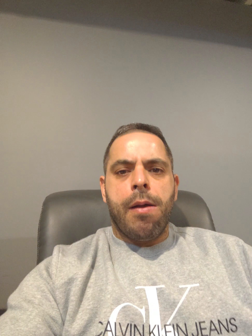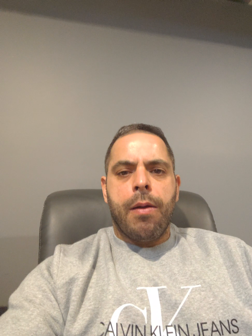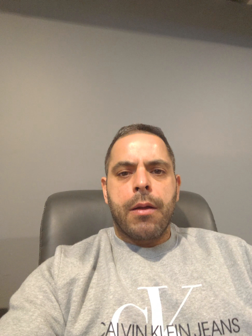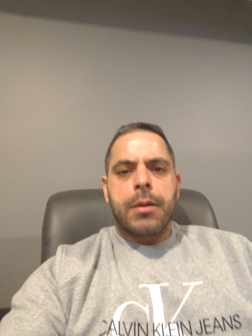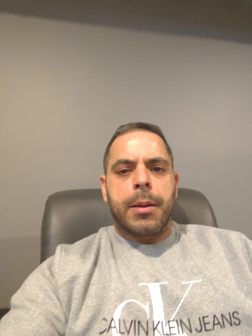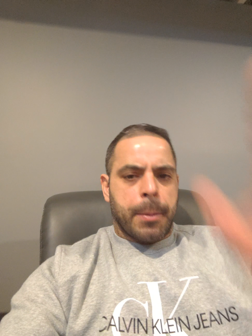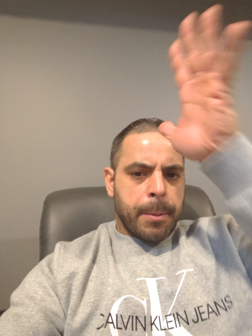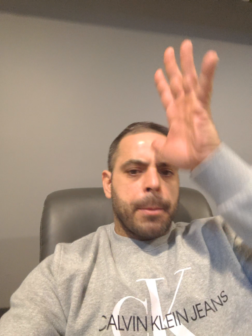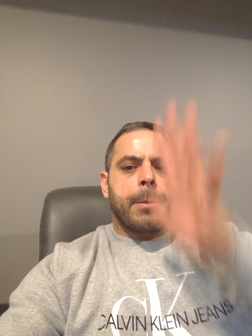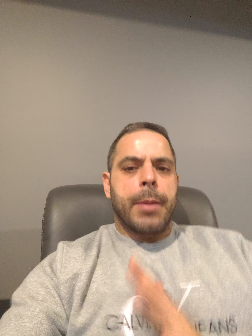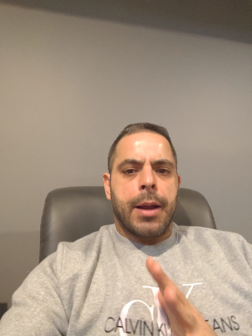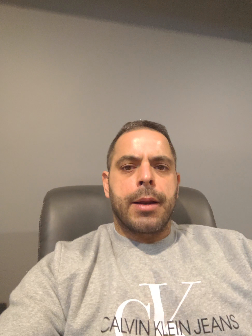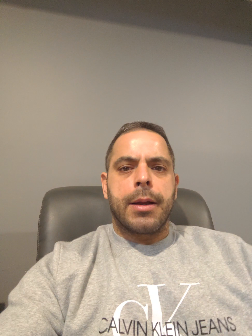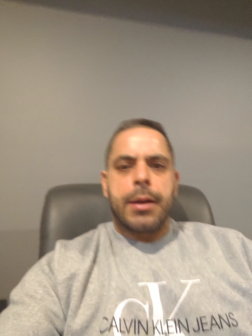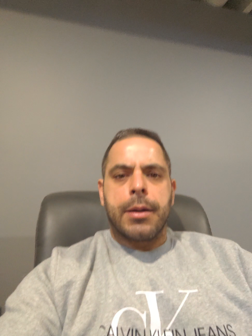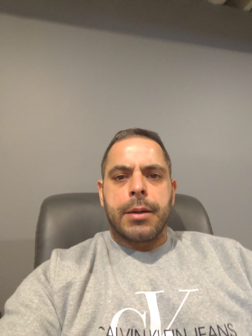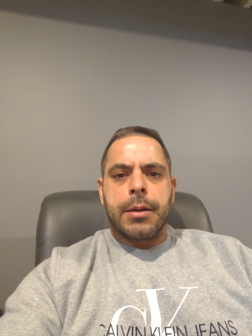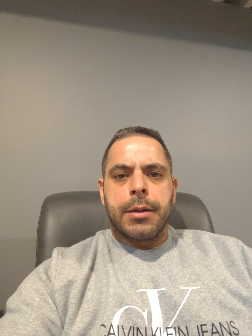man